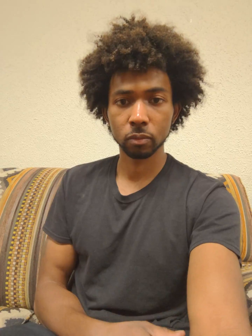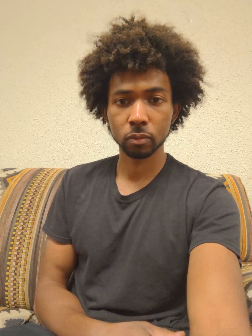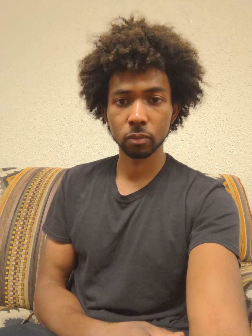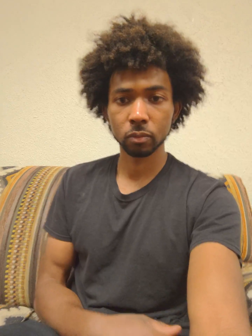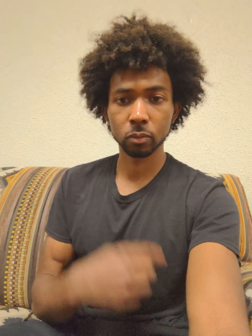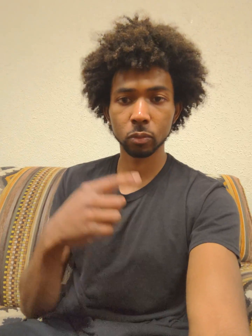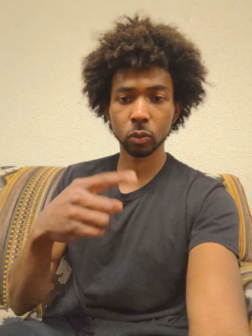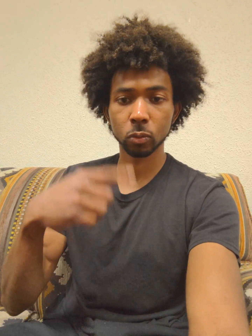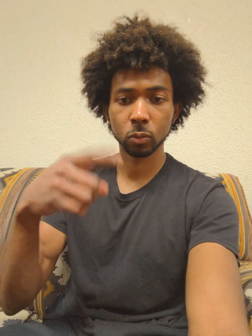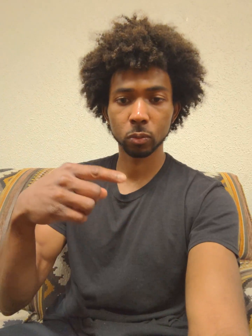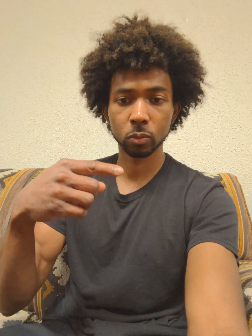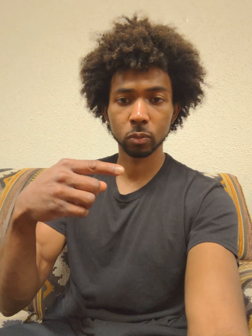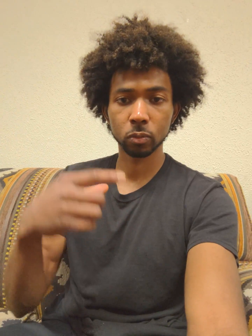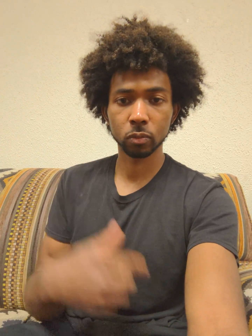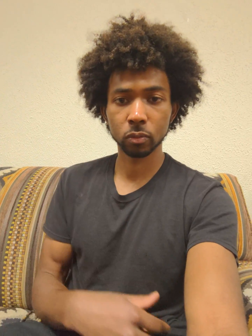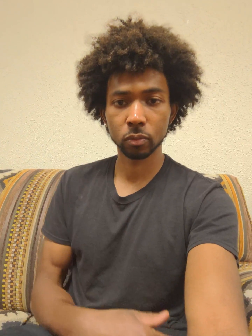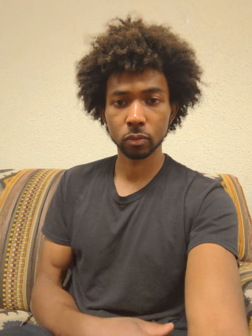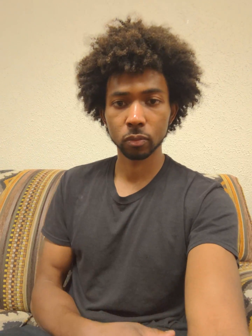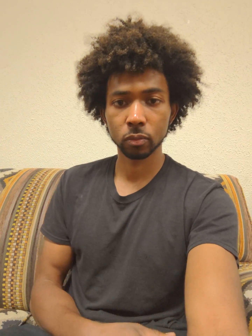about